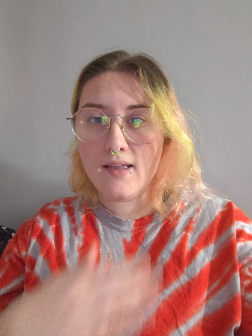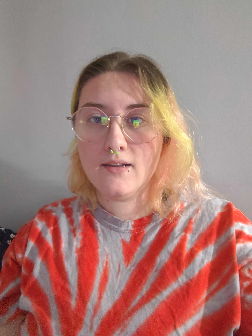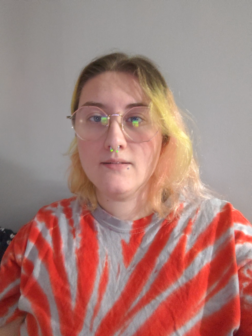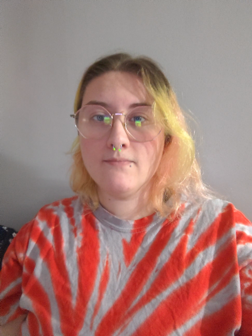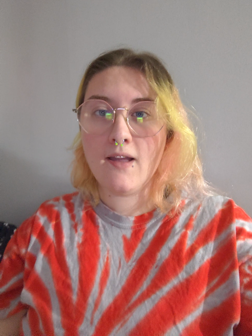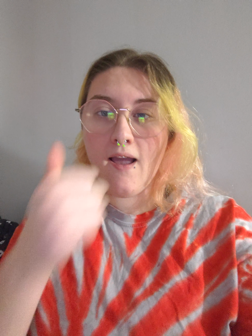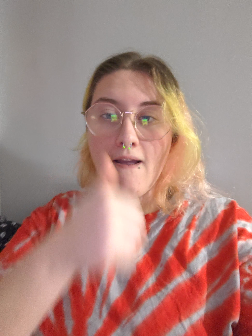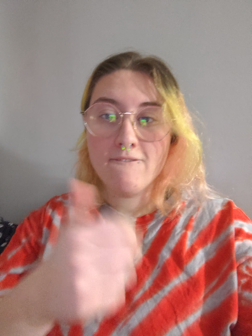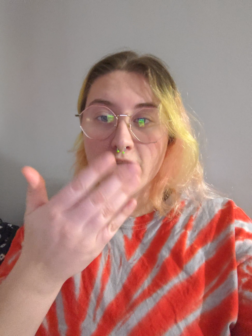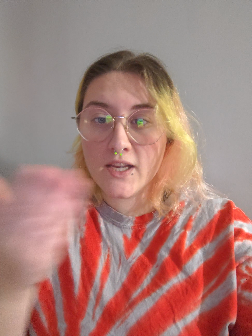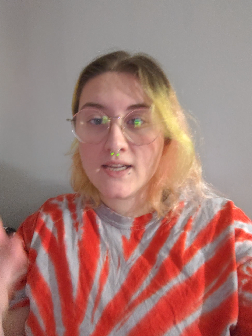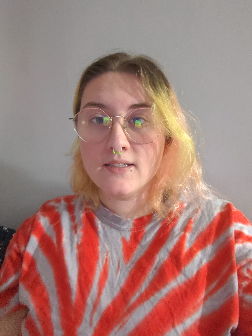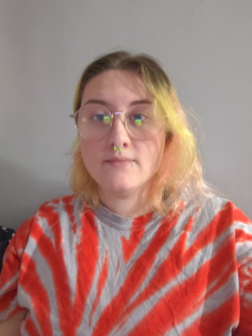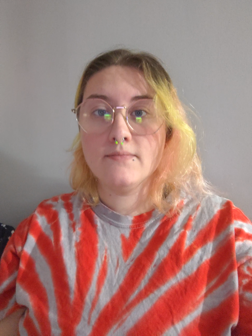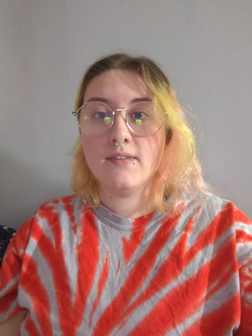every